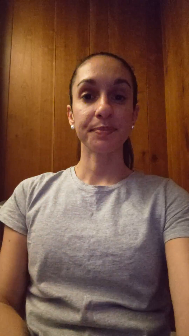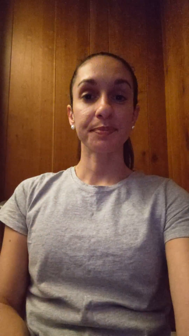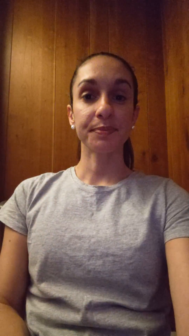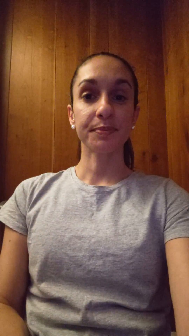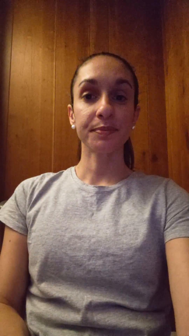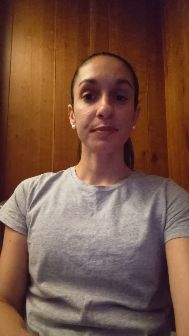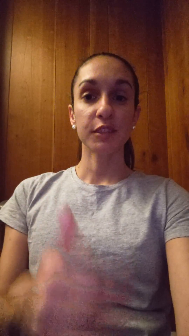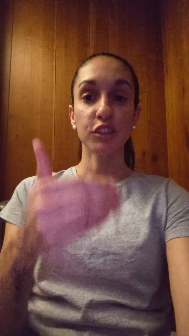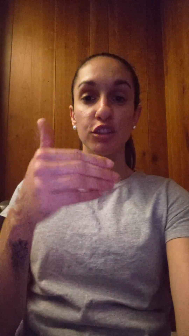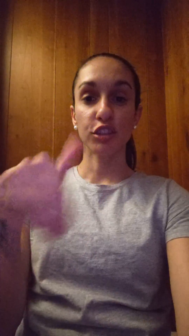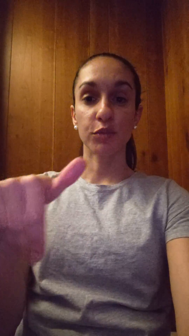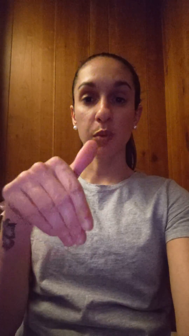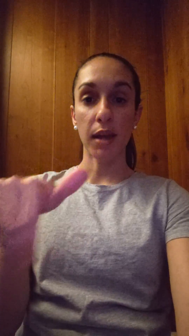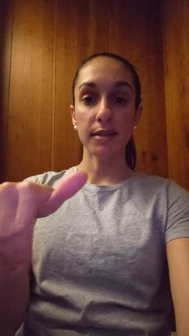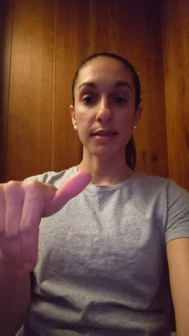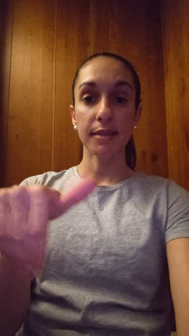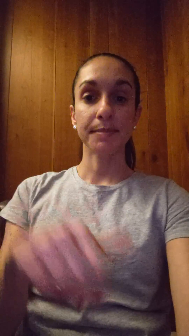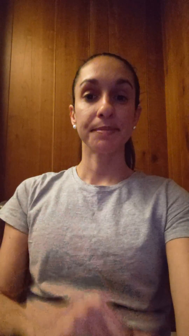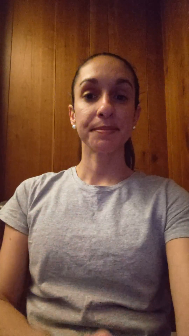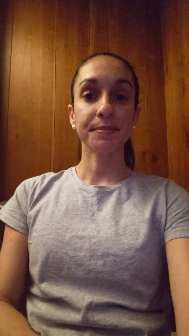shorts